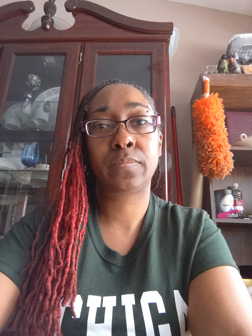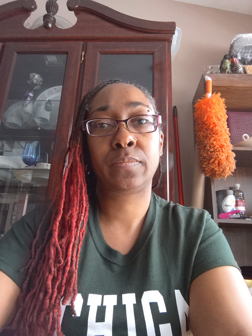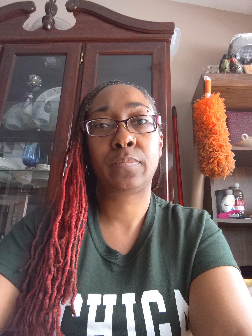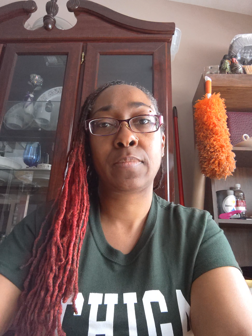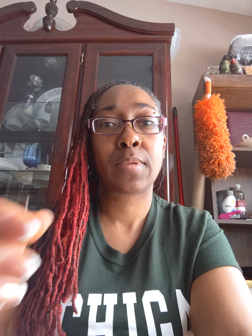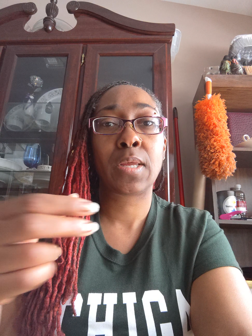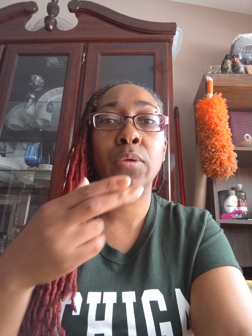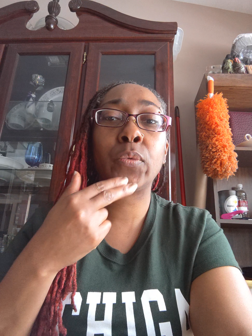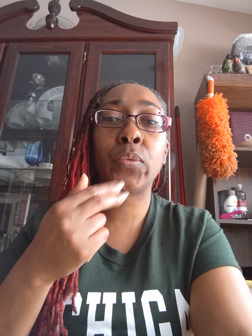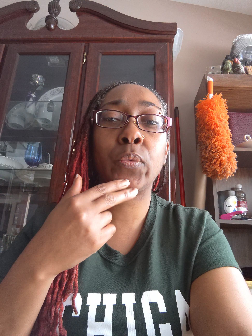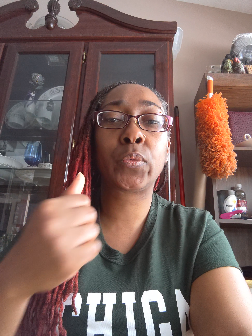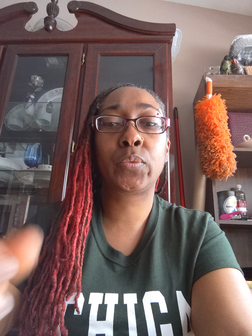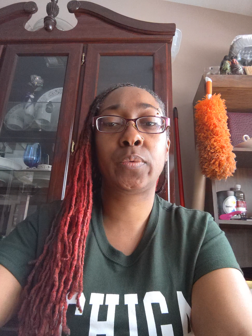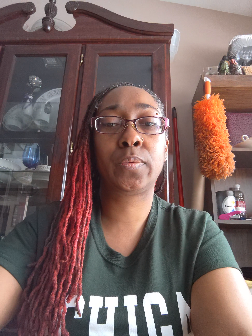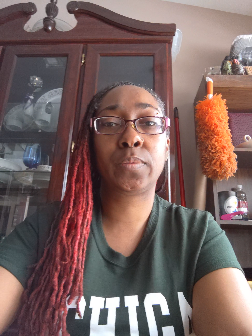cute